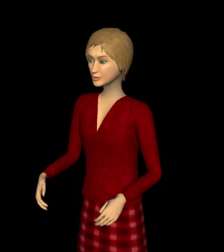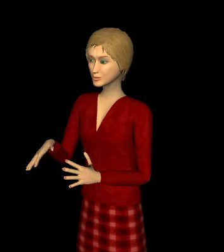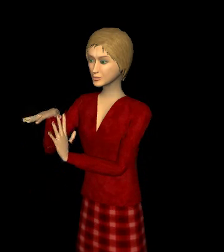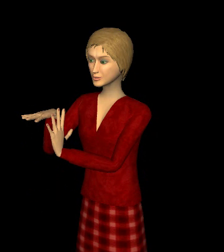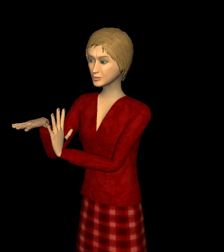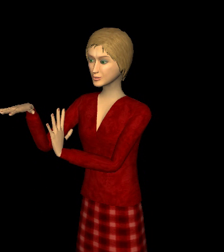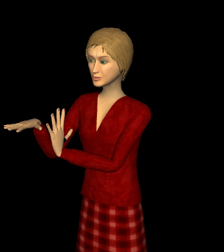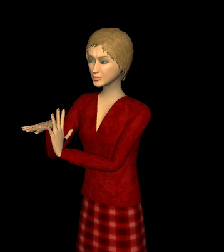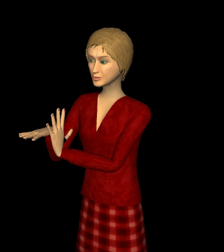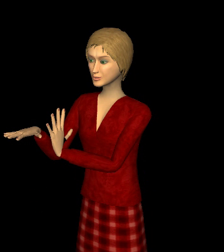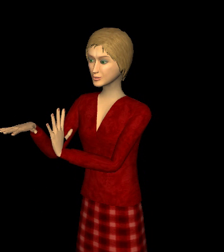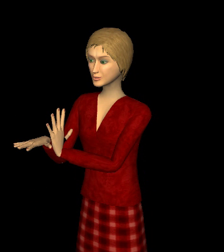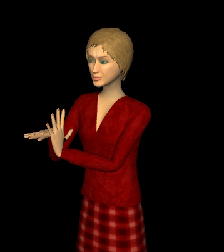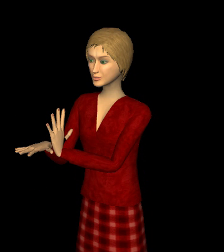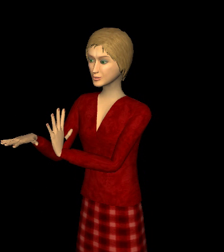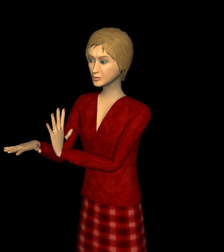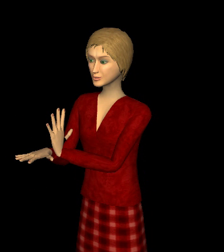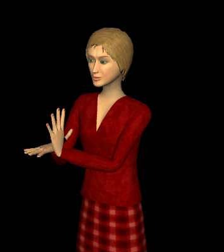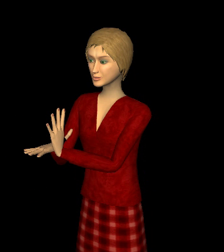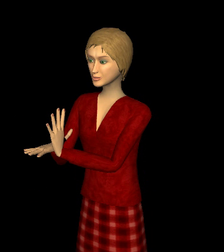خريف